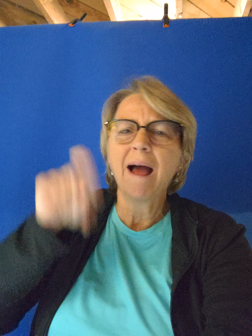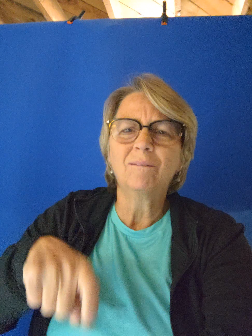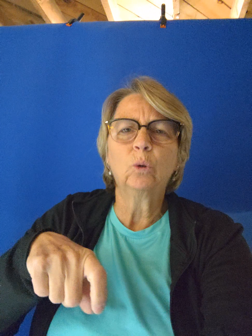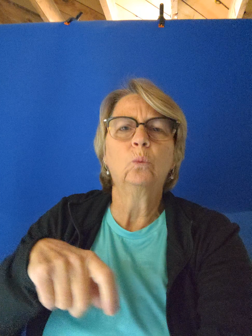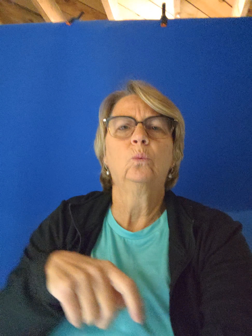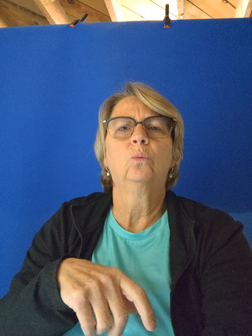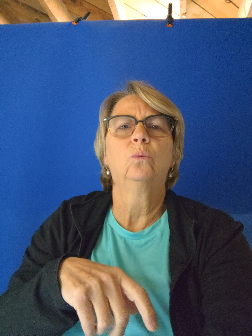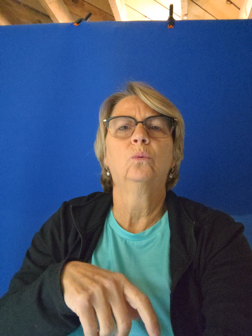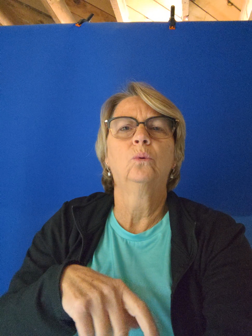have to